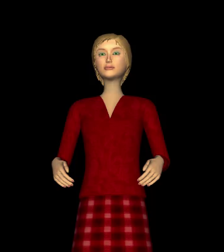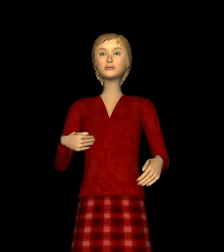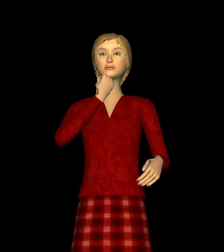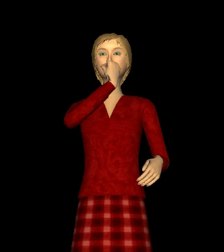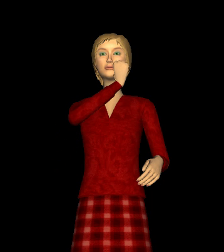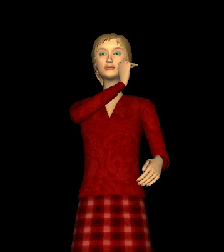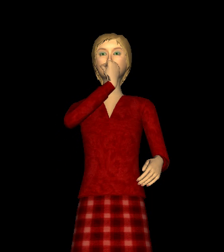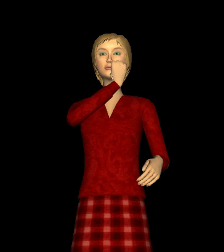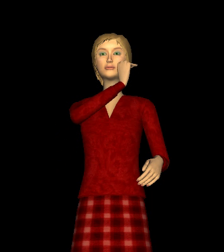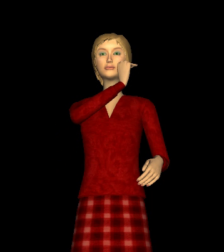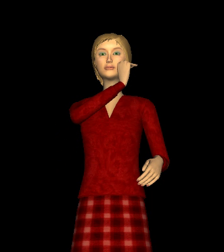شتاء